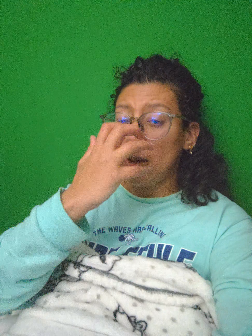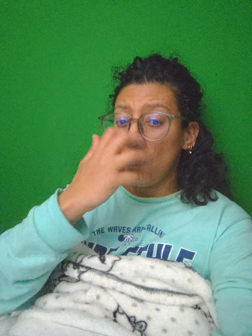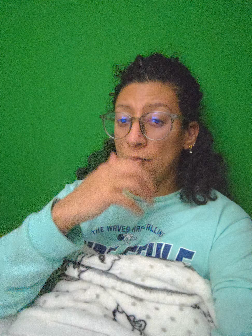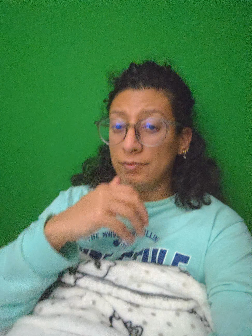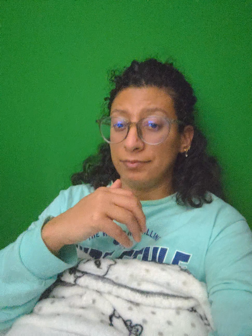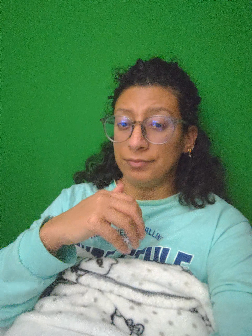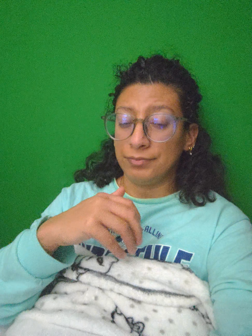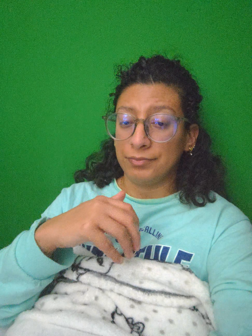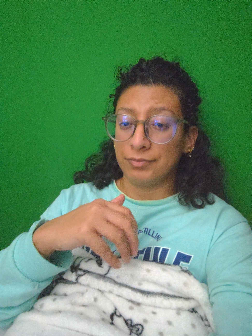clown